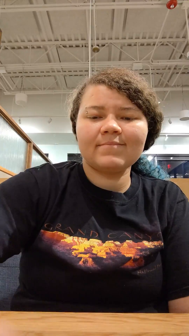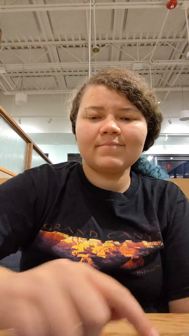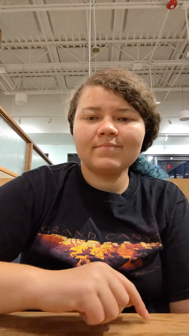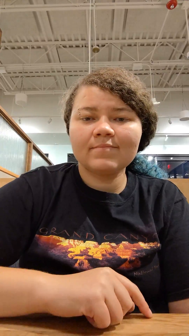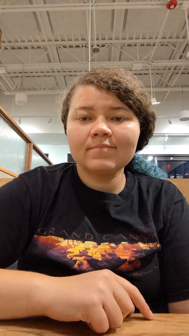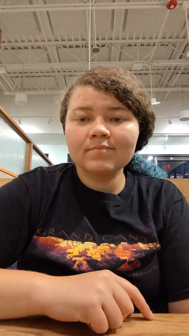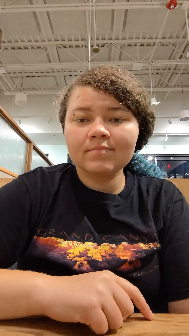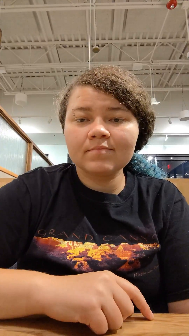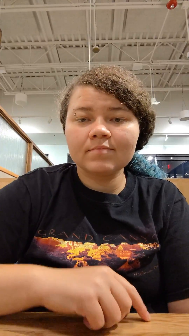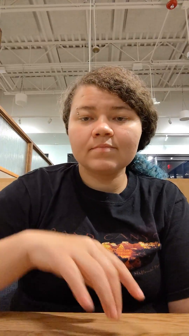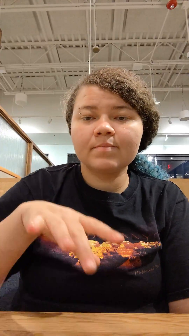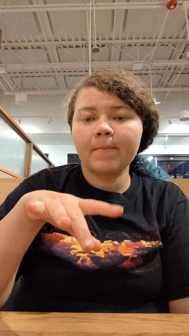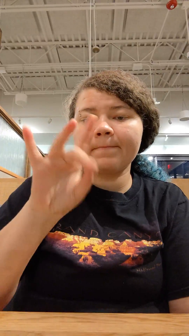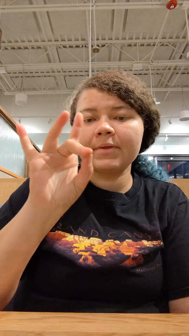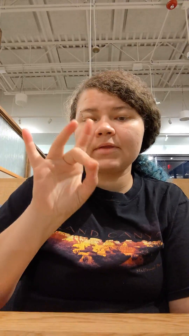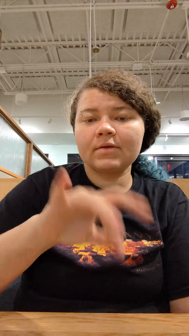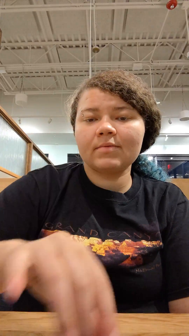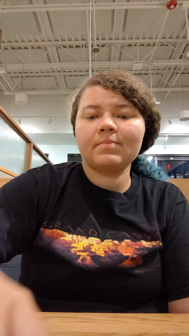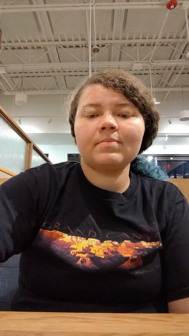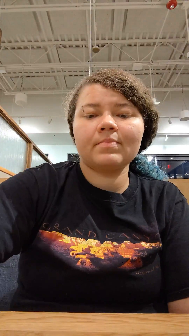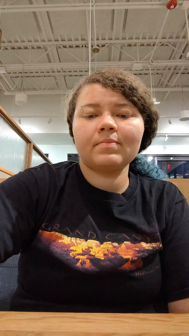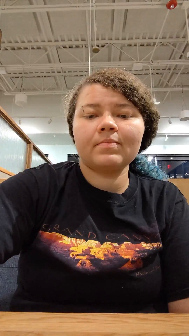pick